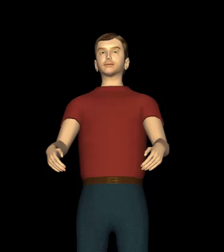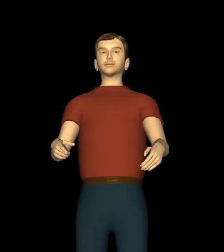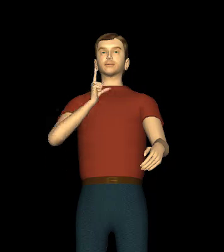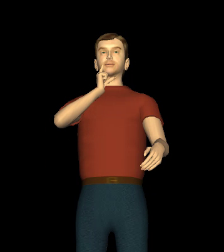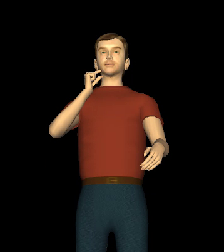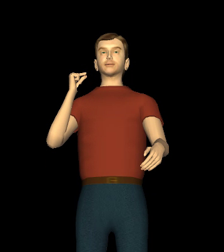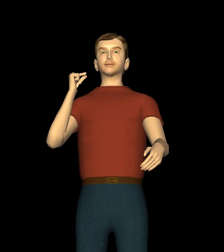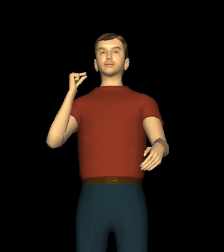رجل